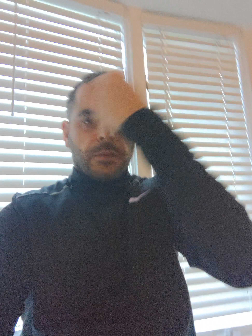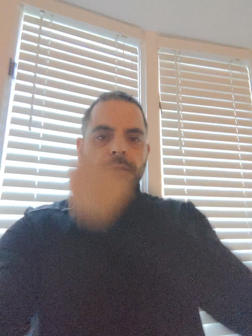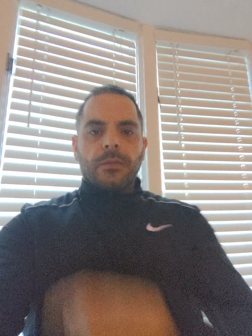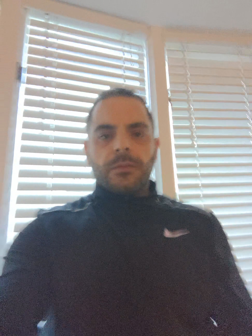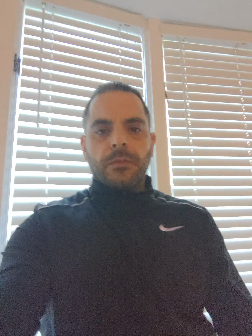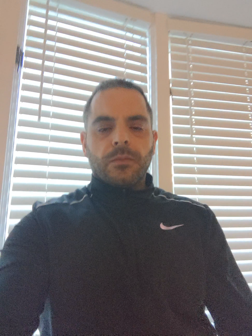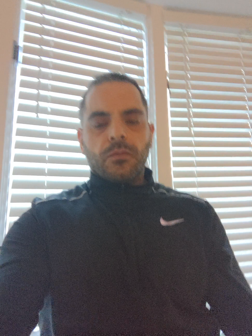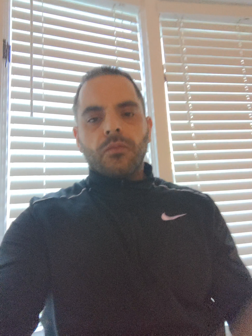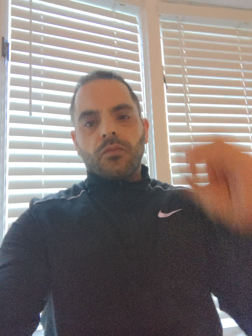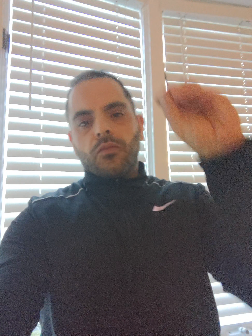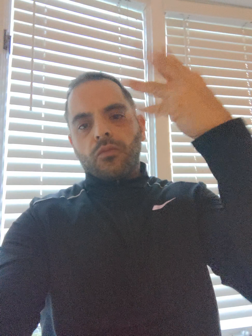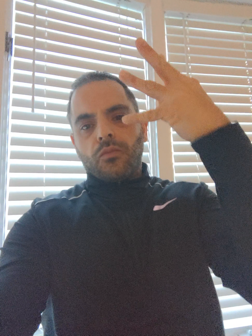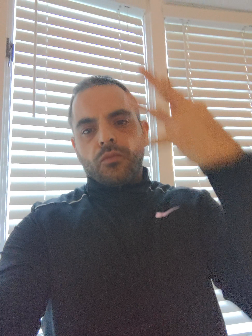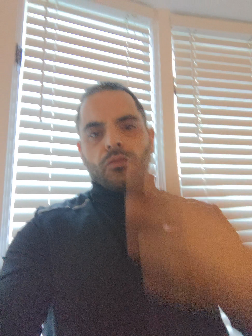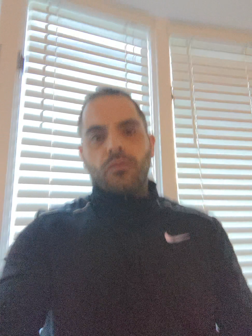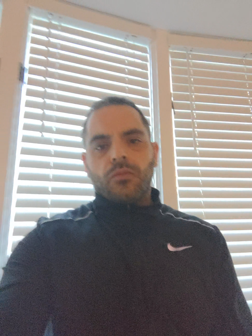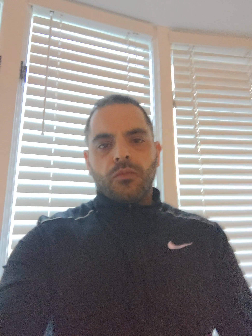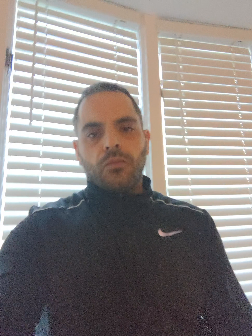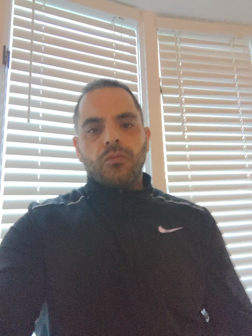sun